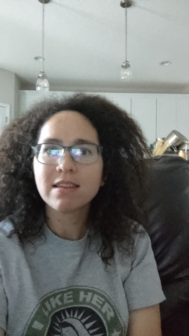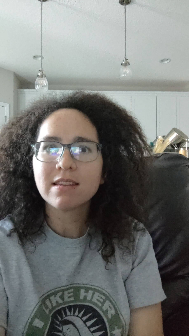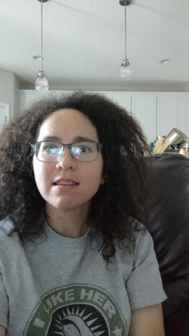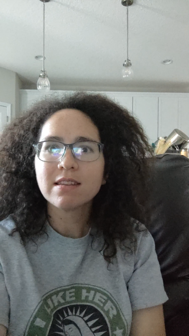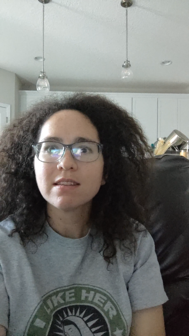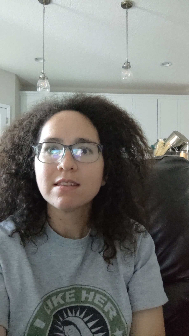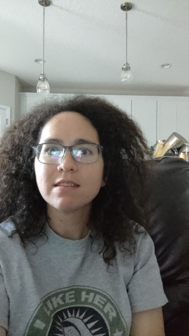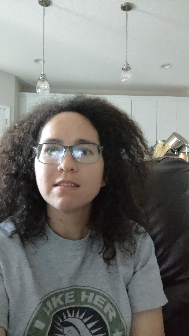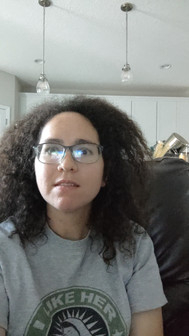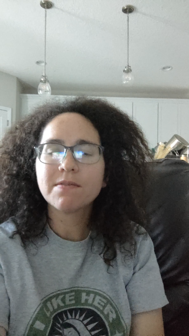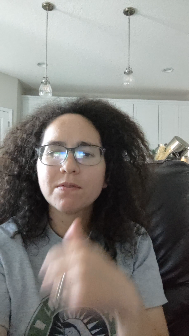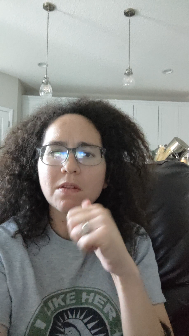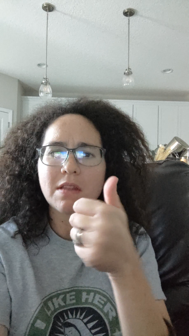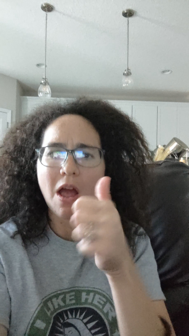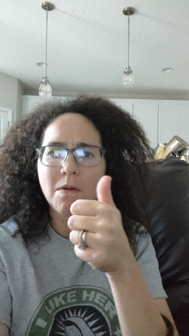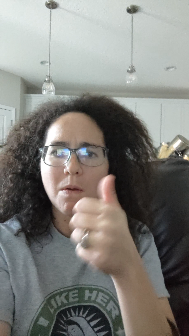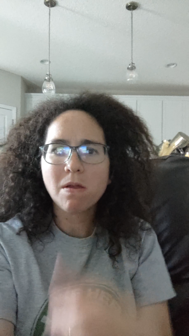how